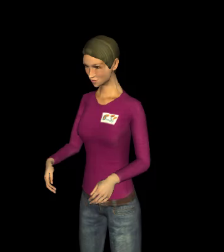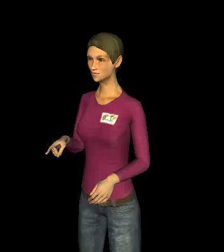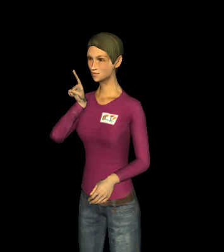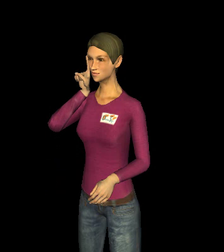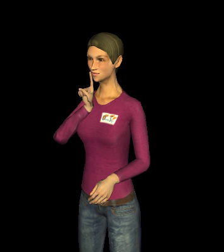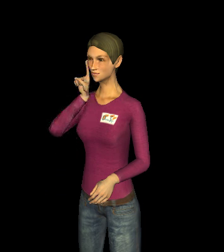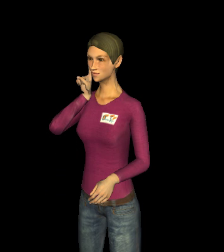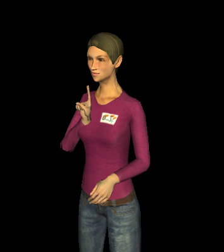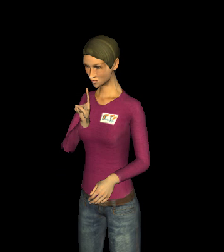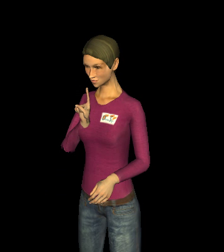بنت